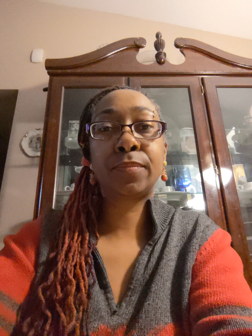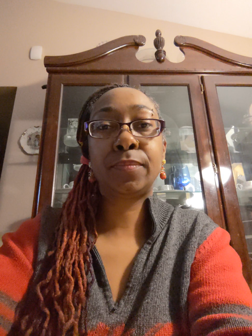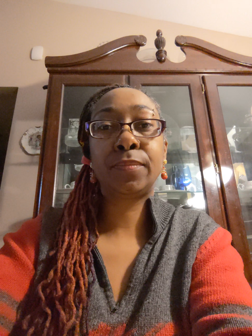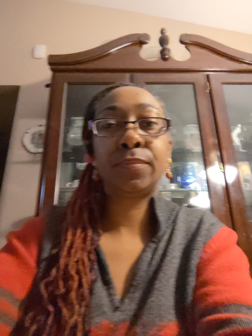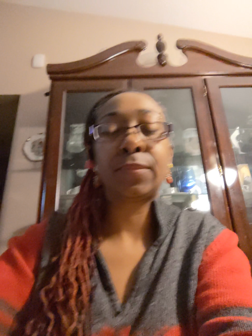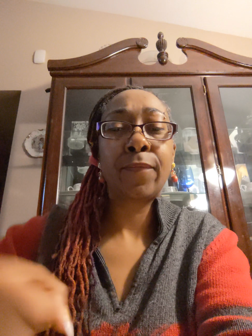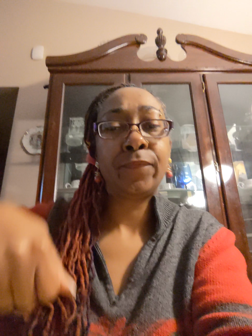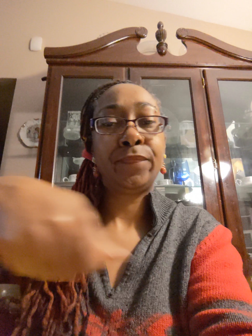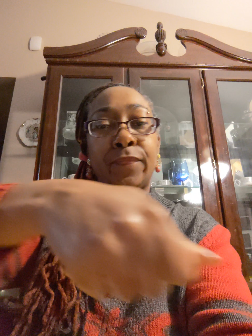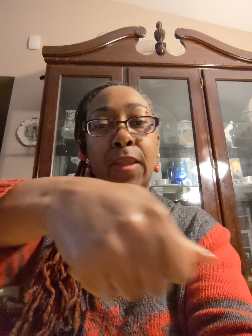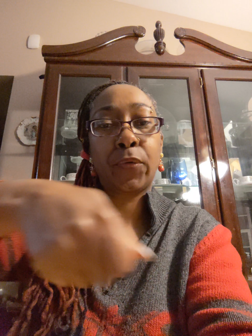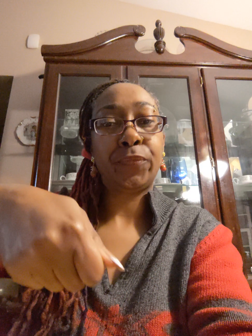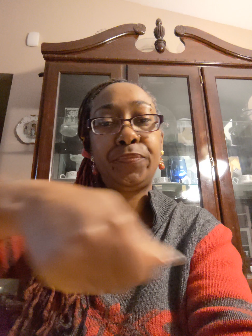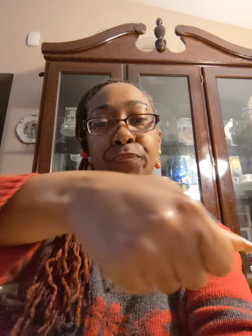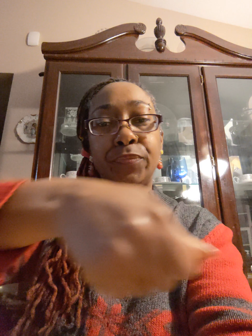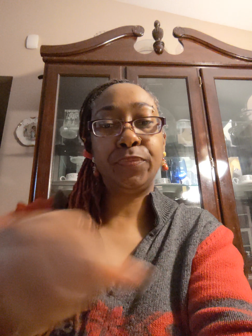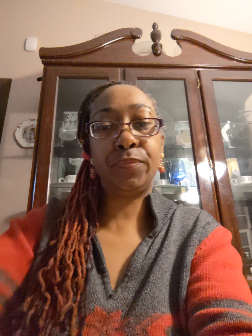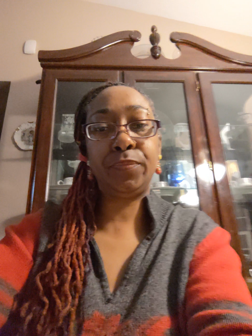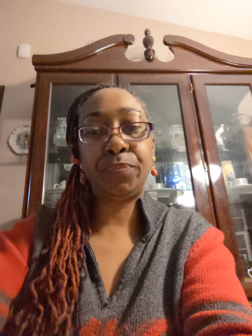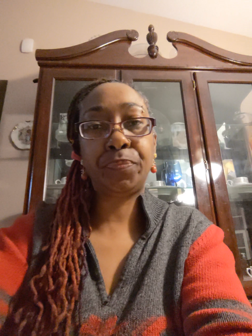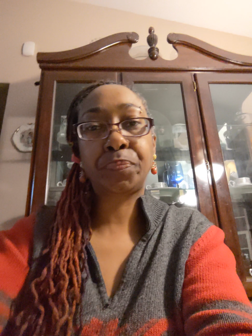vacuum